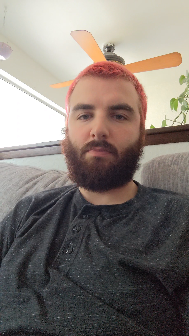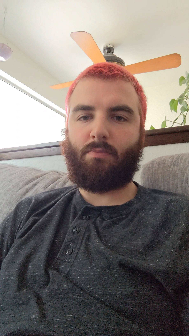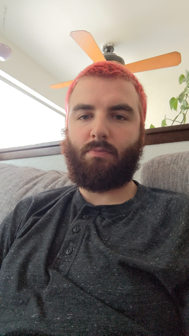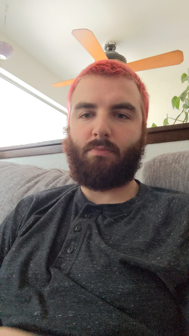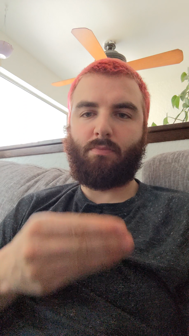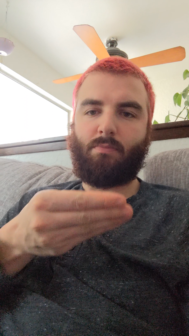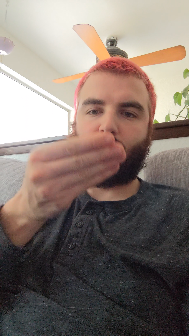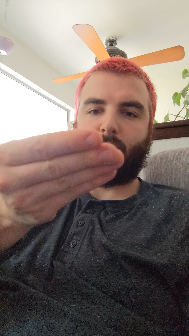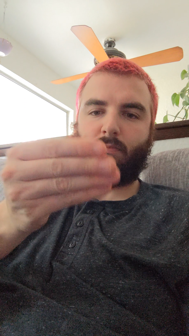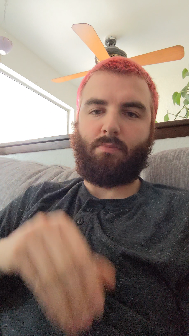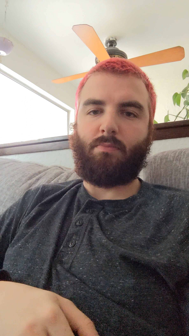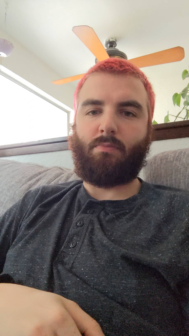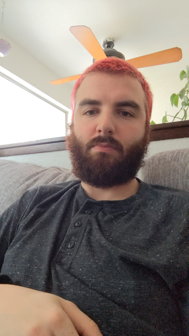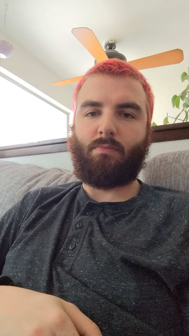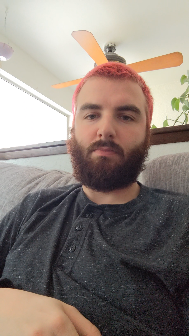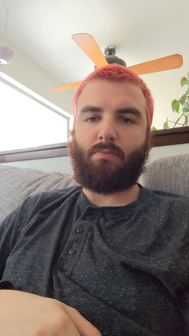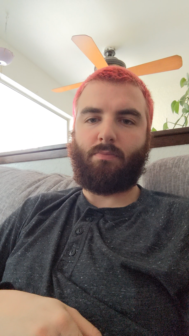buy